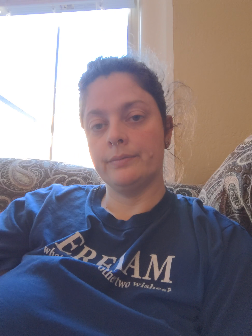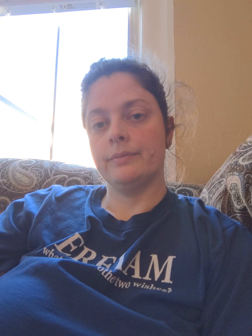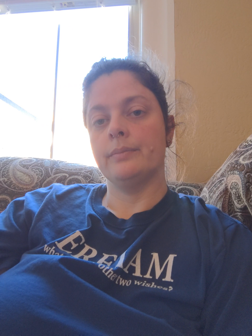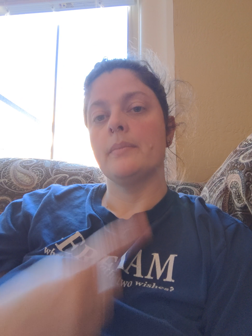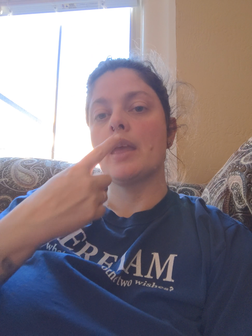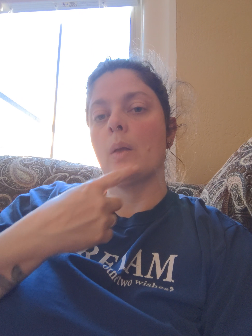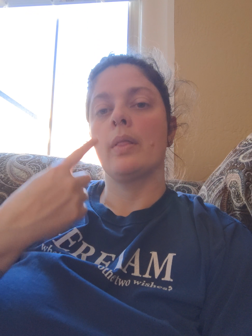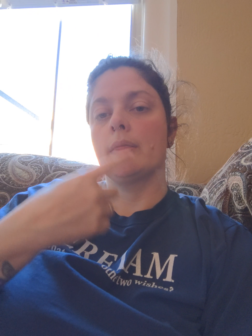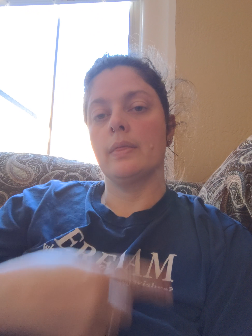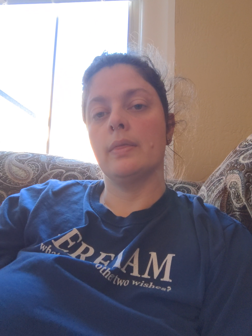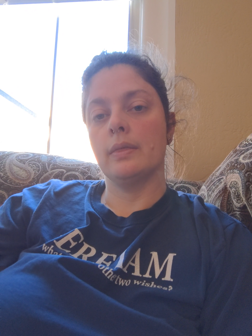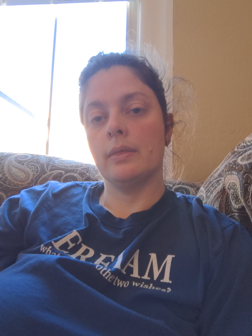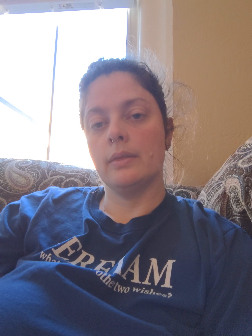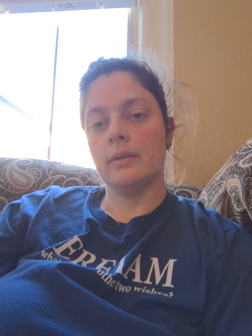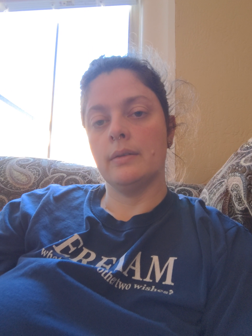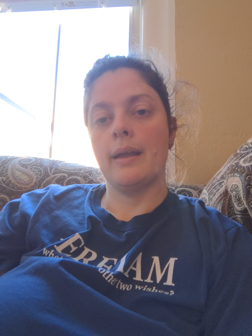mouth